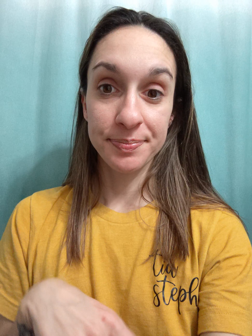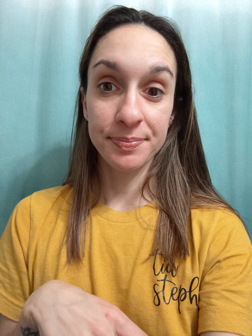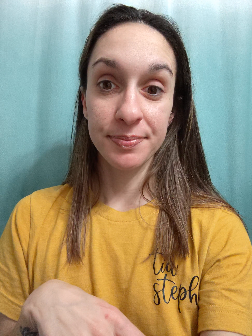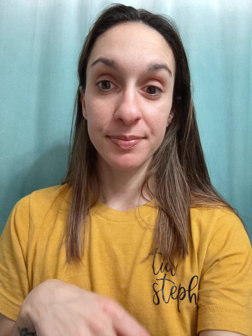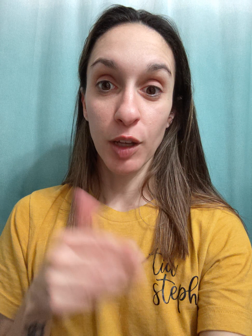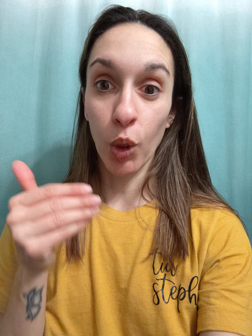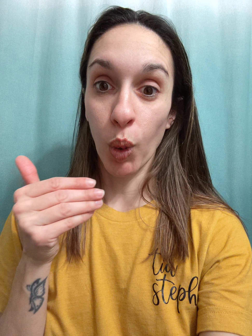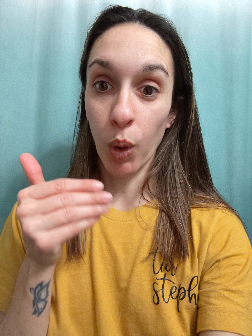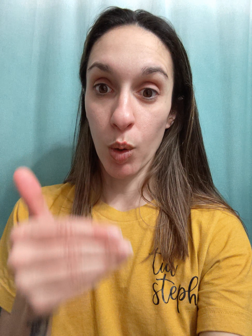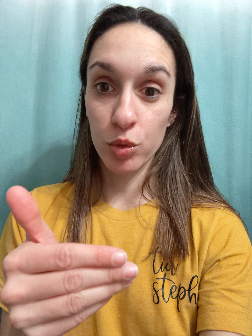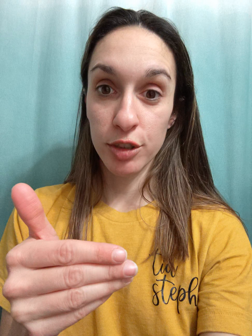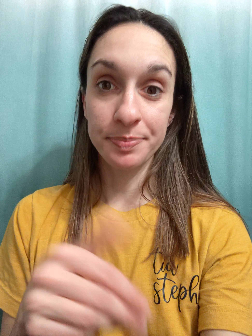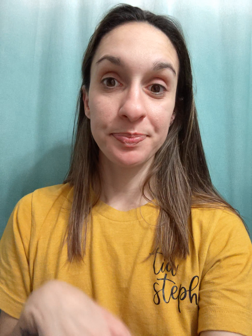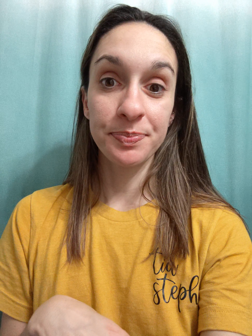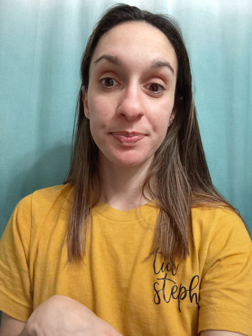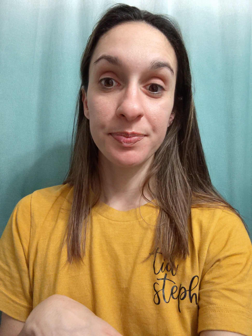close